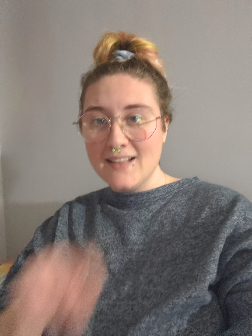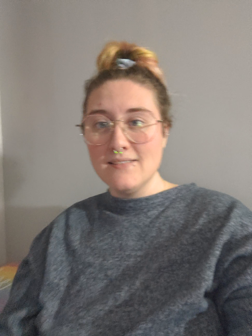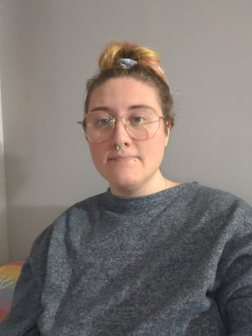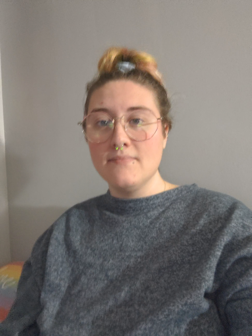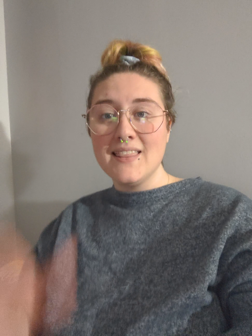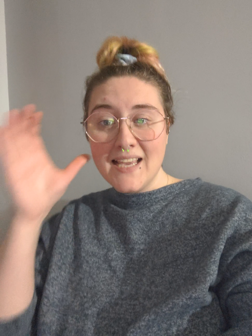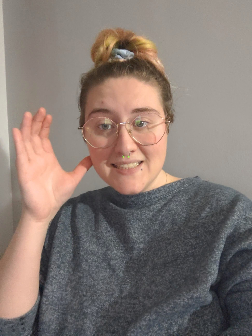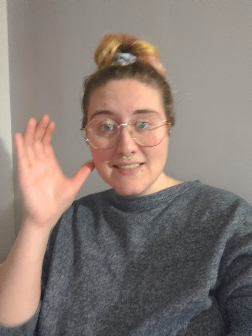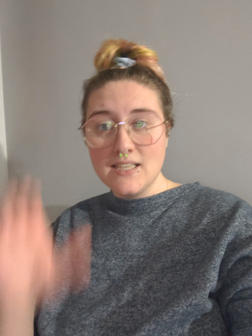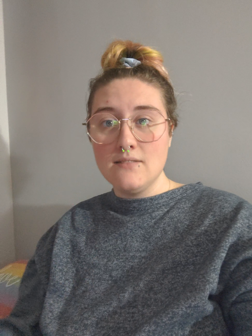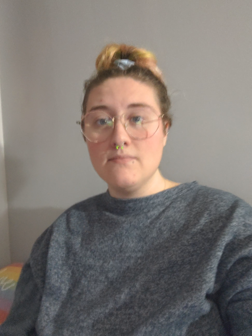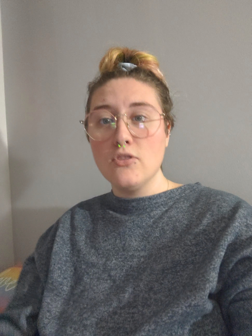listen